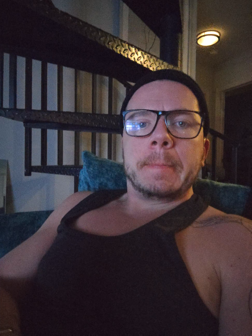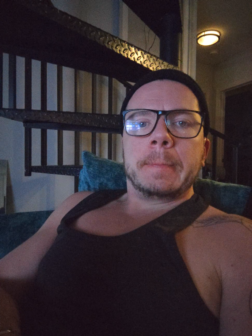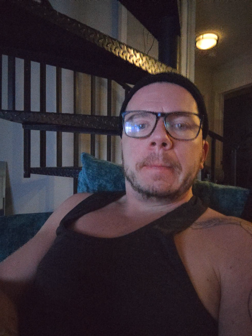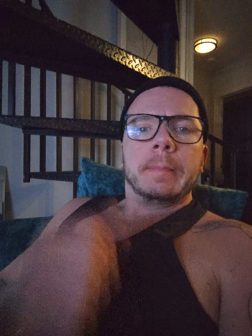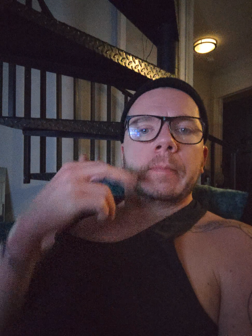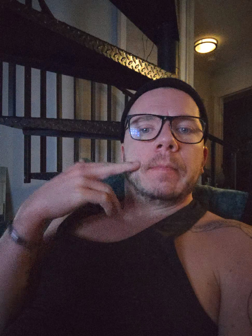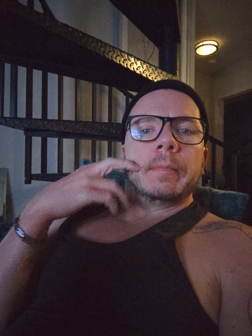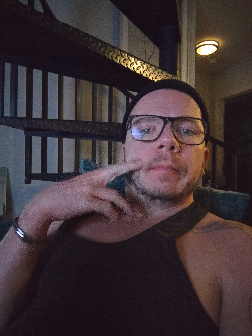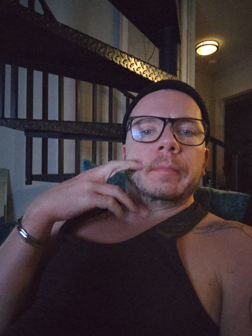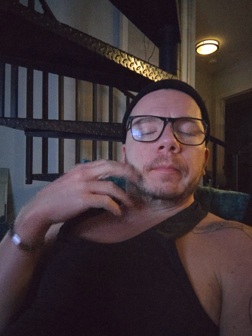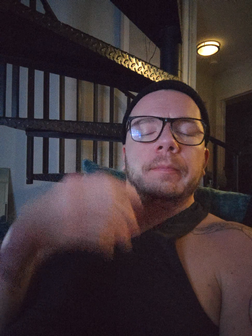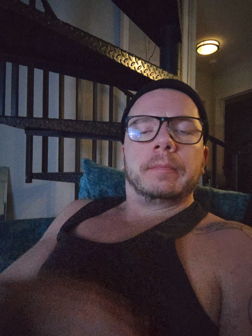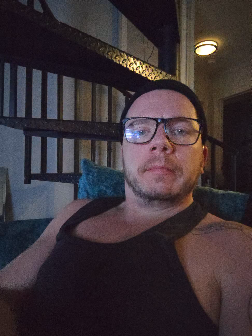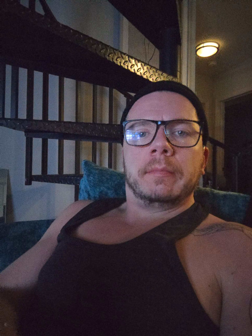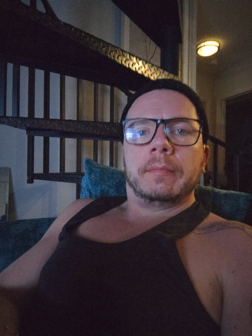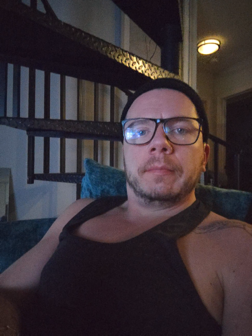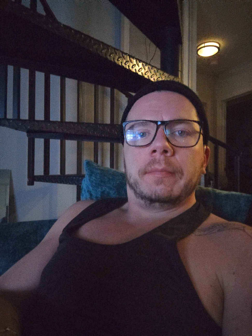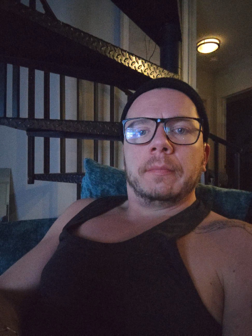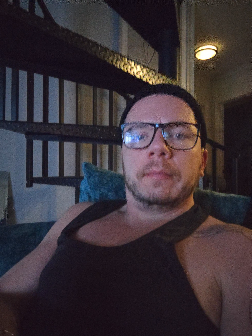gum